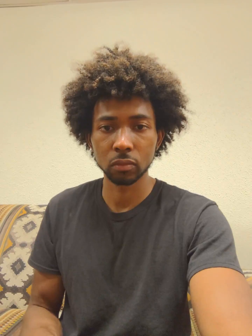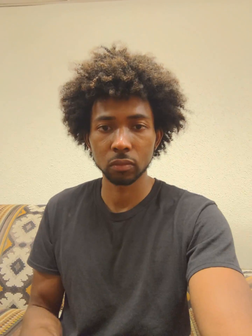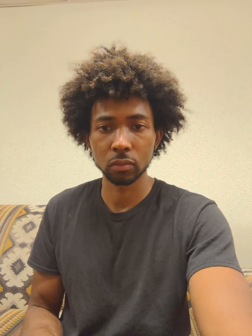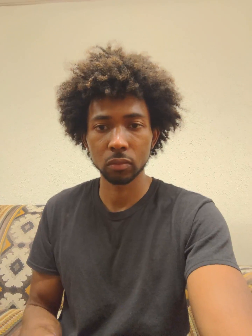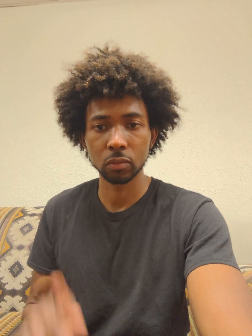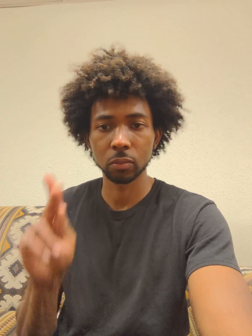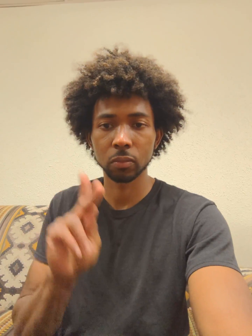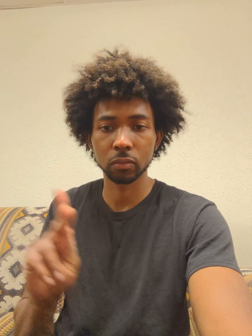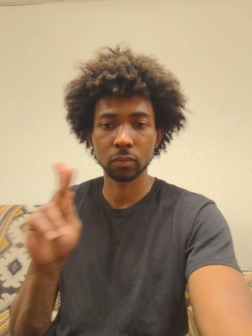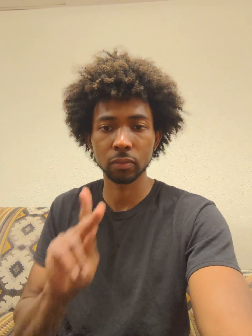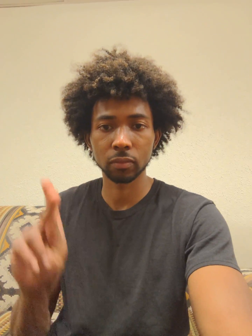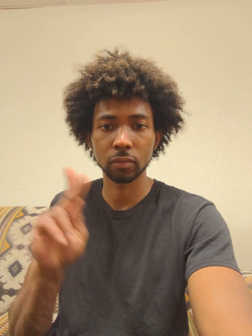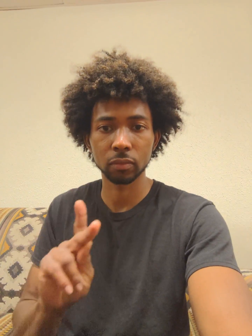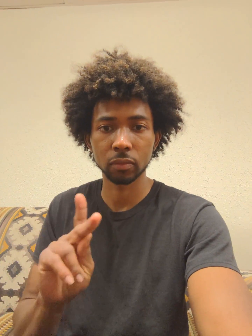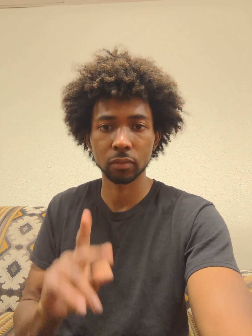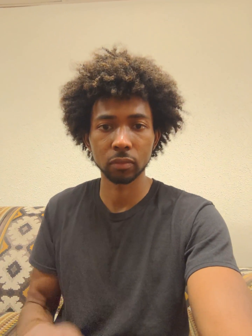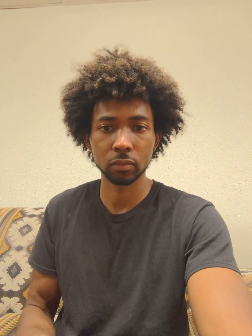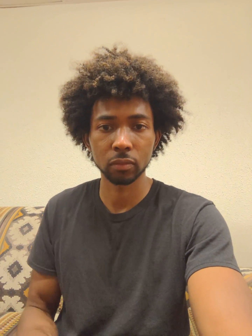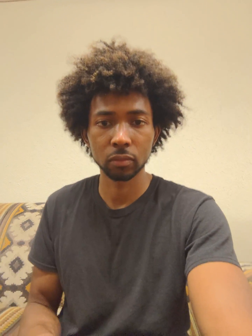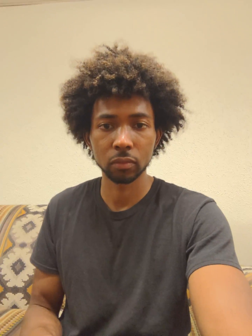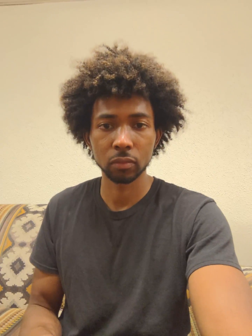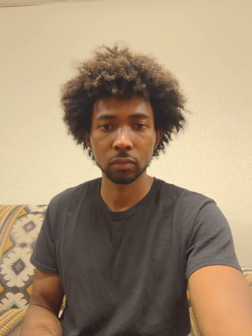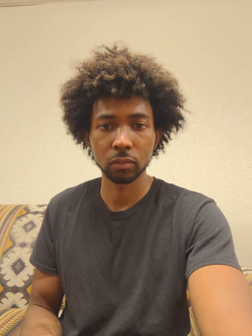people